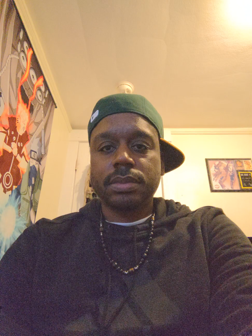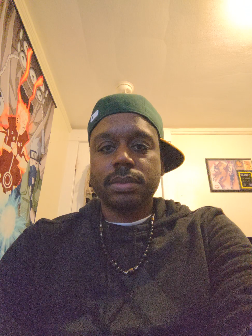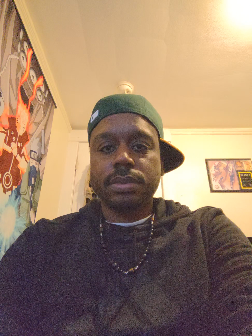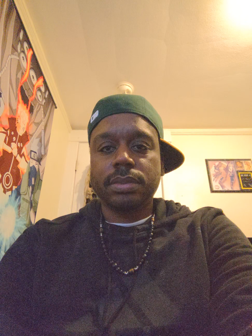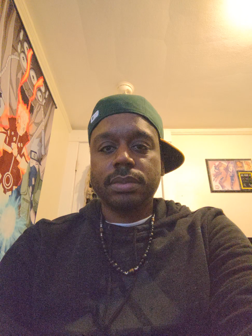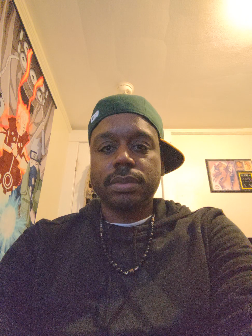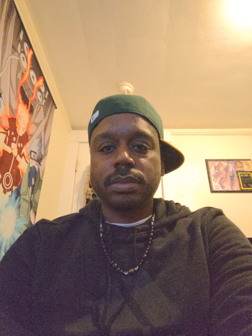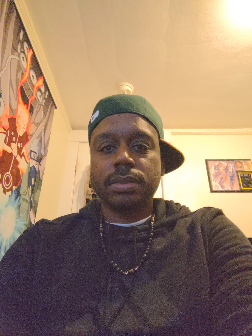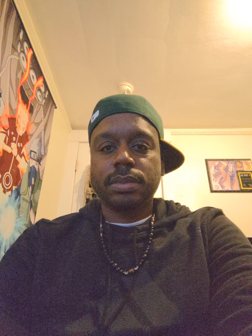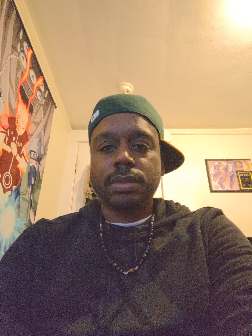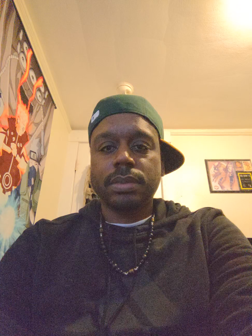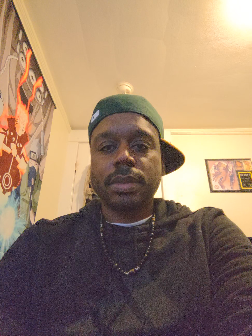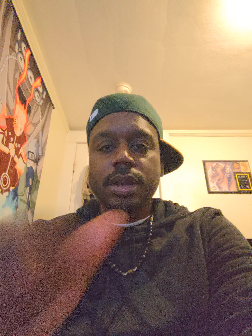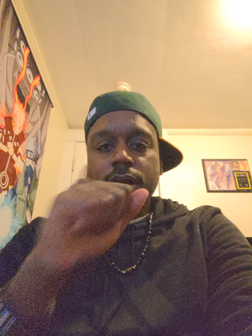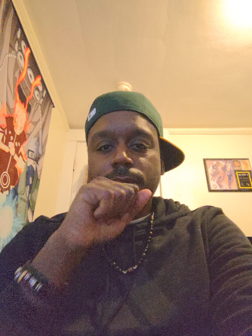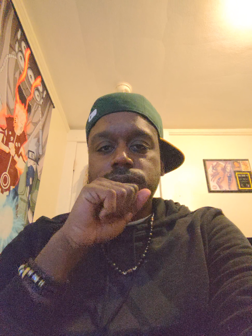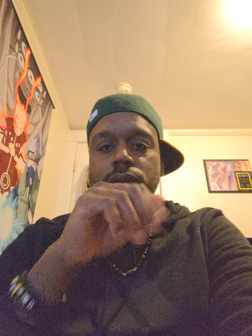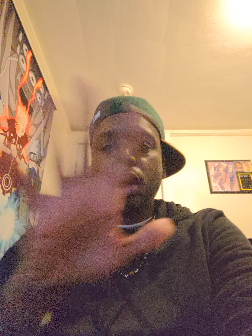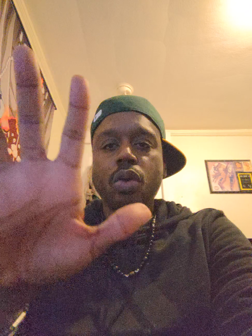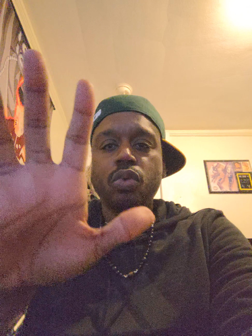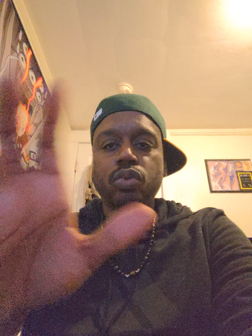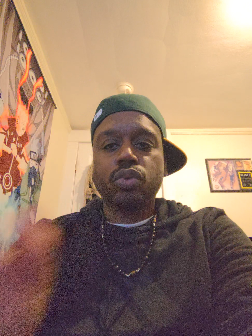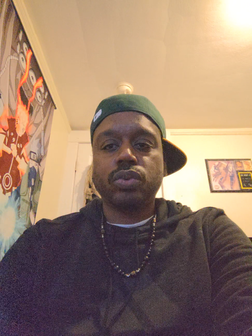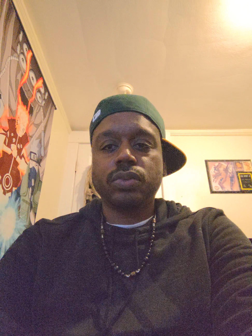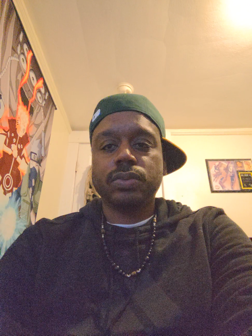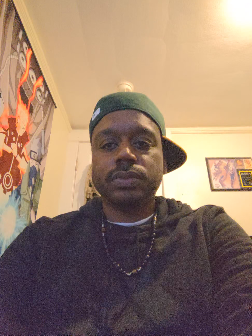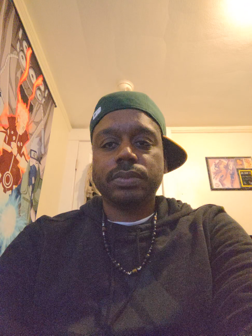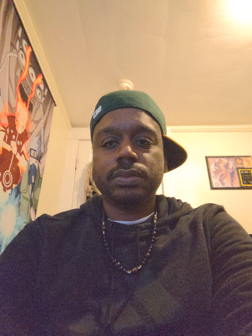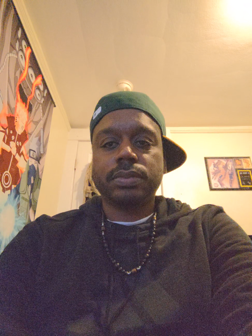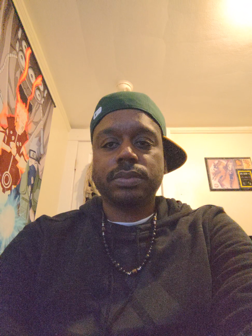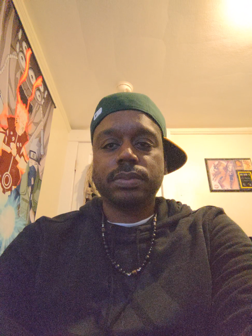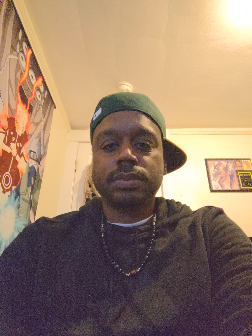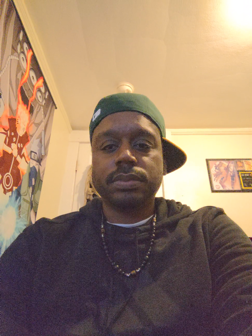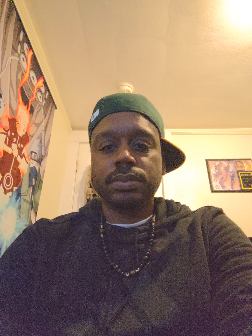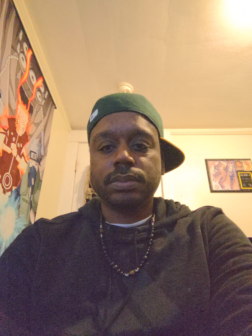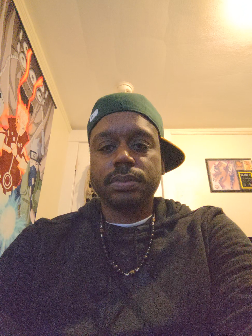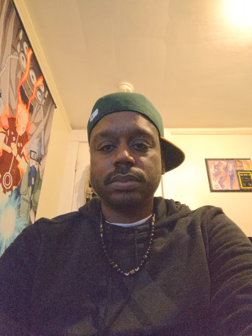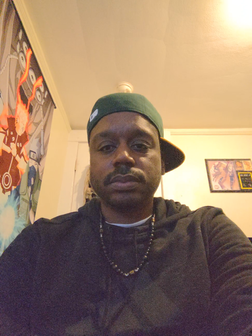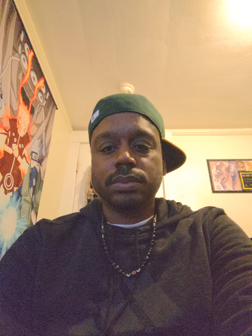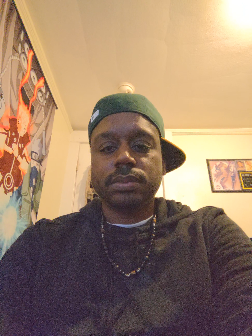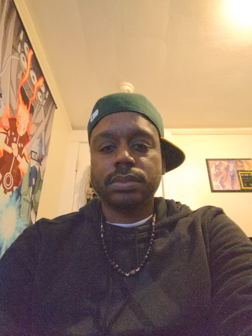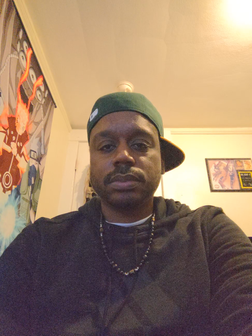blow